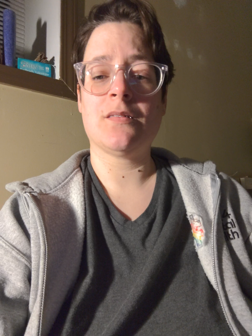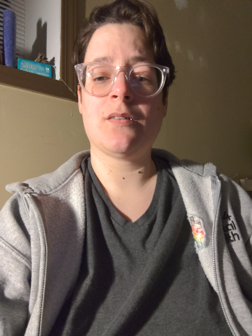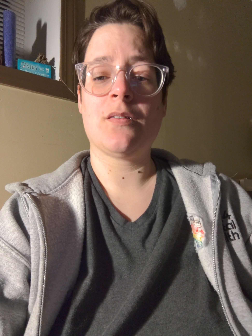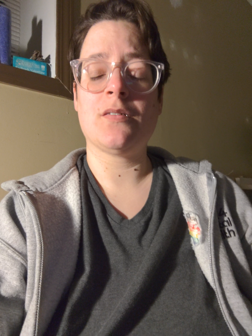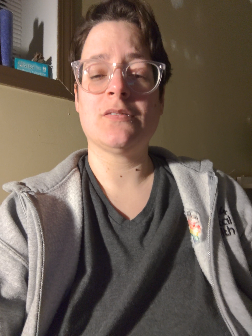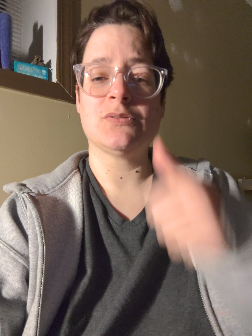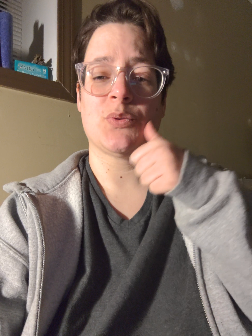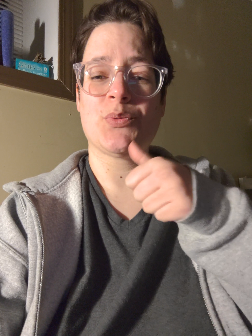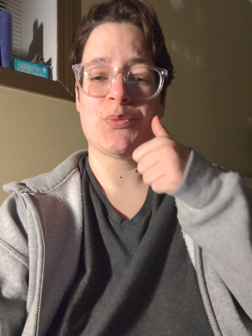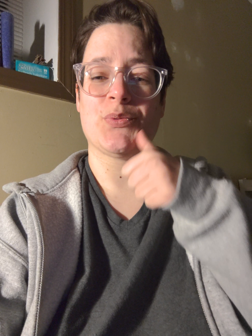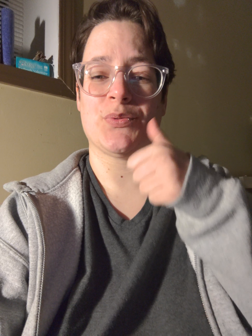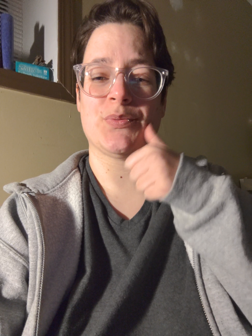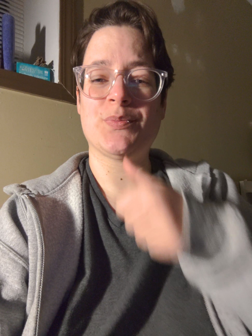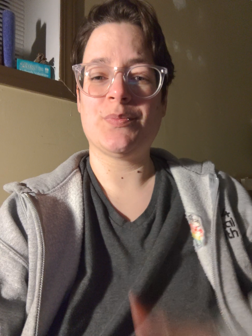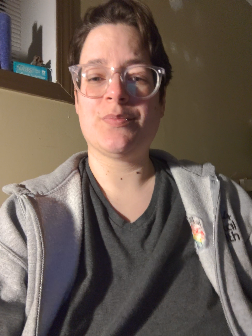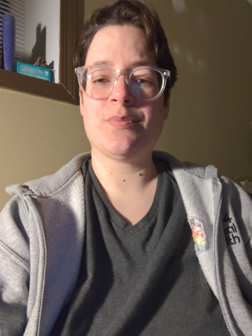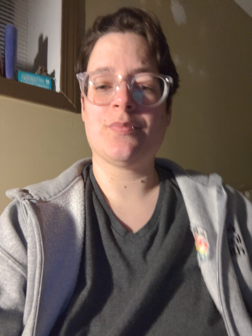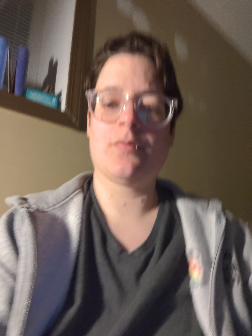girl